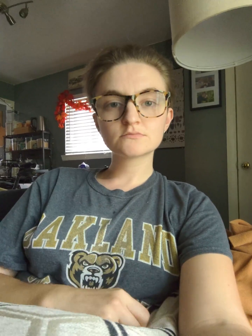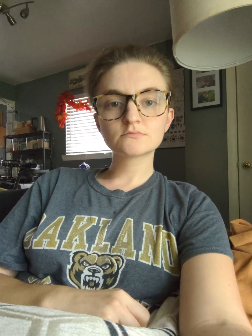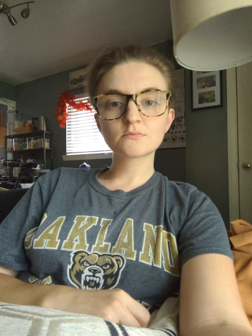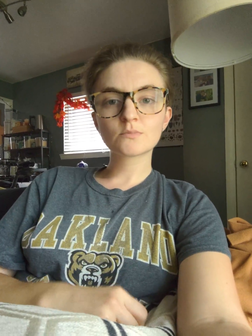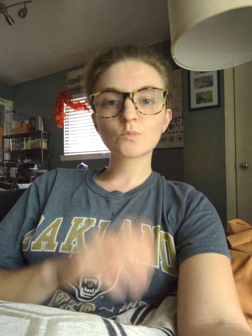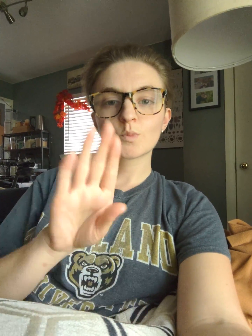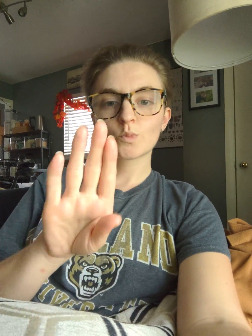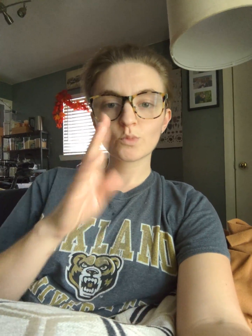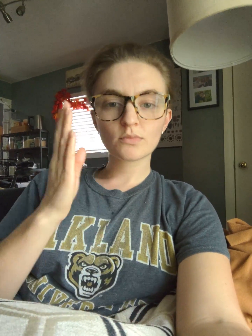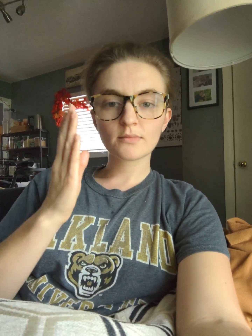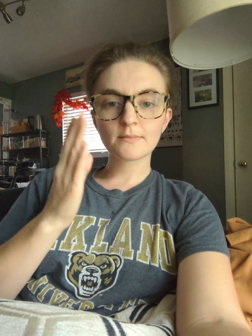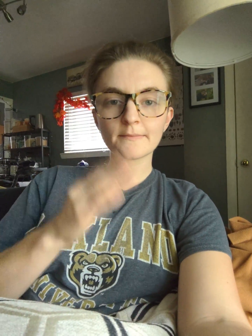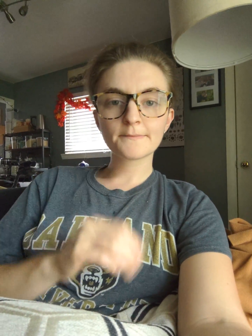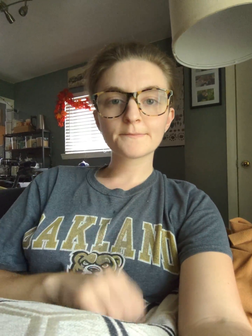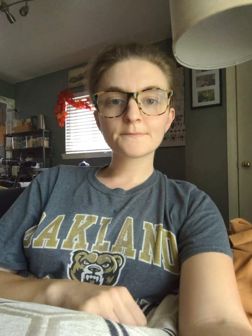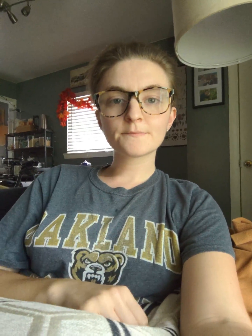door